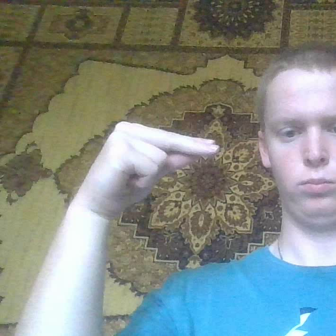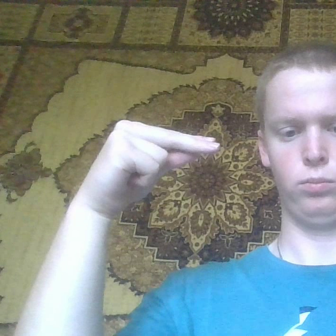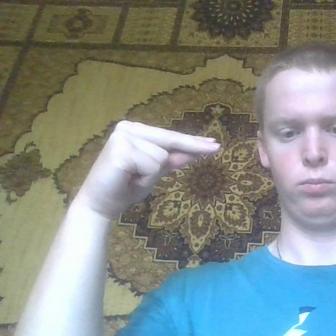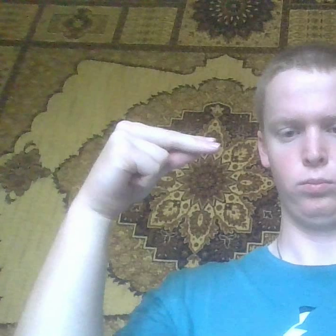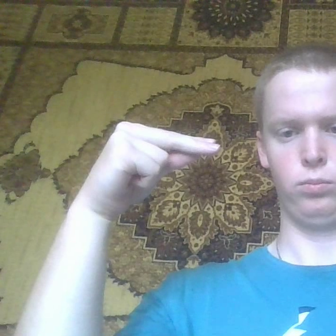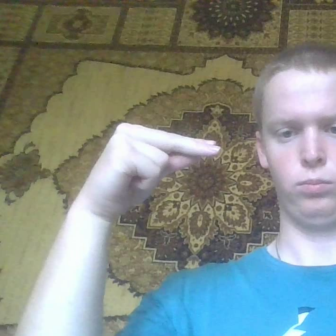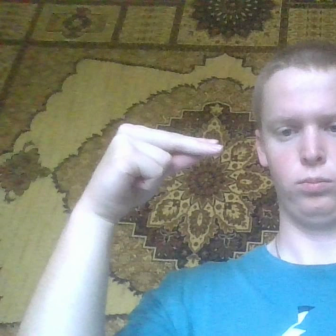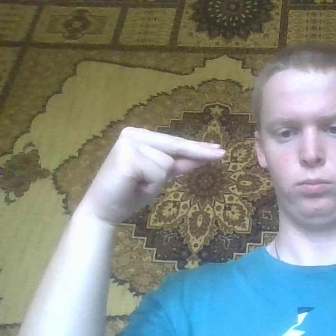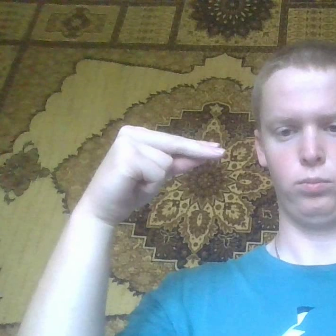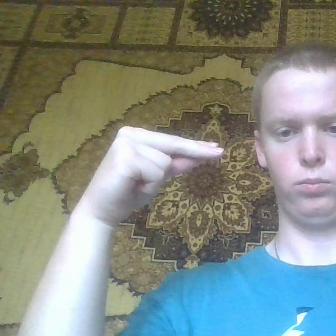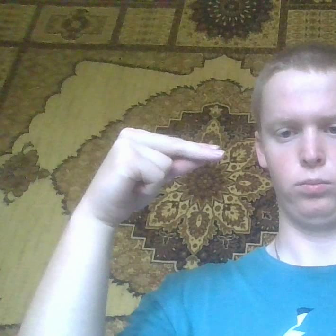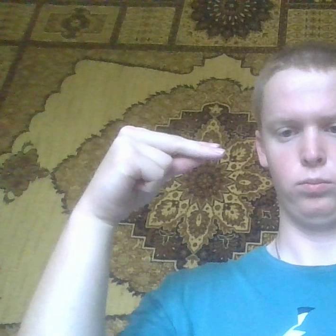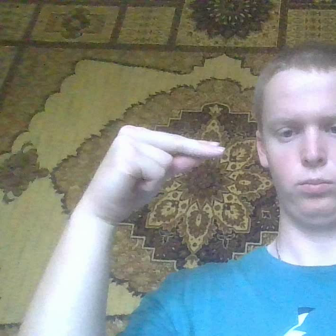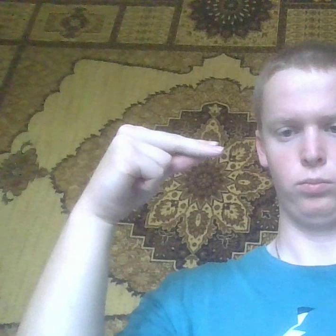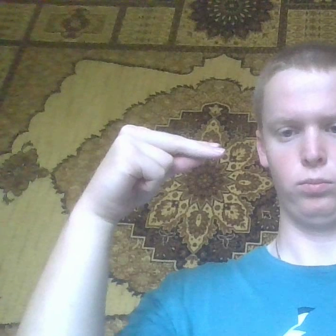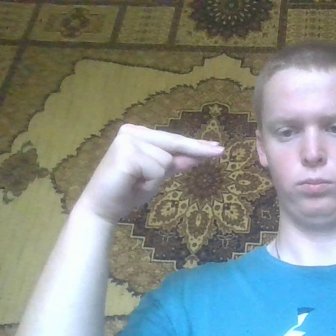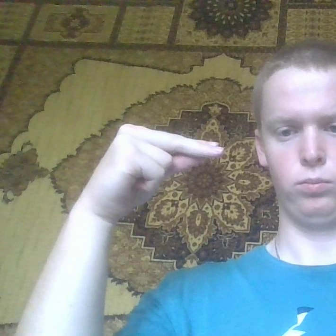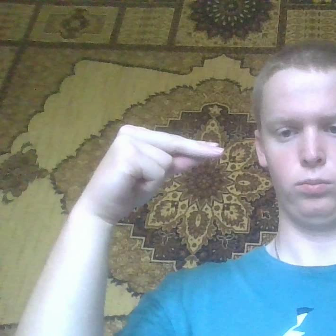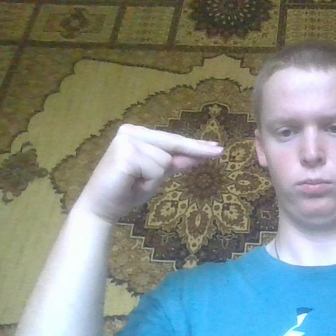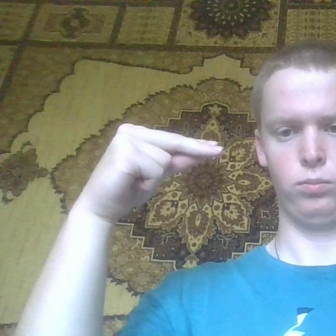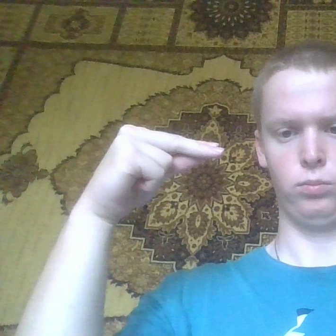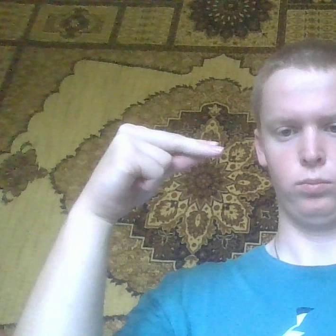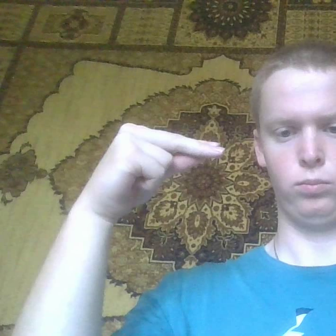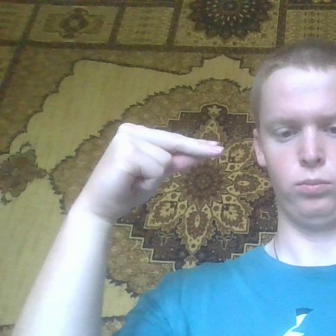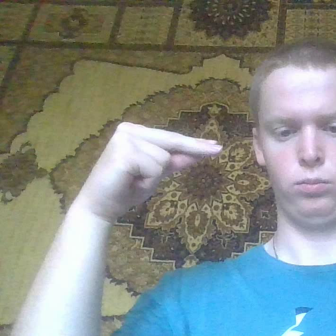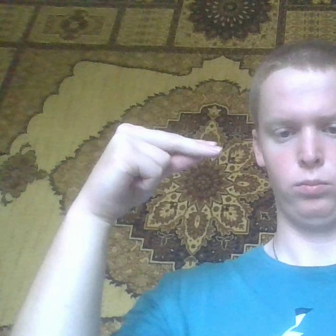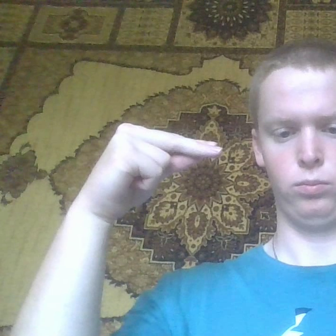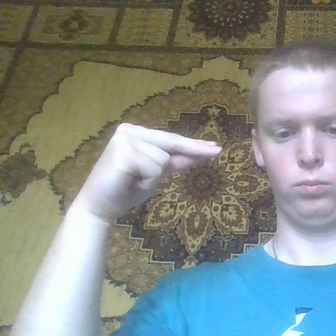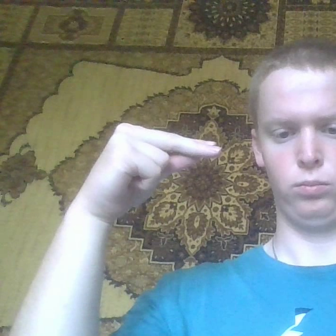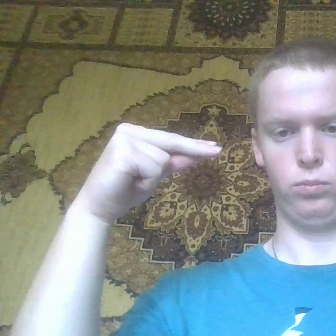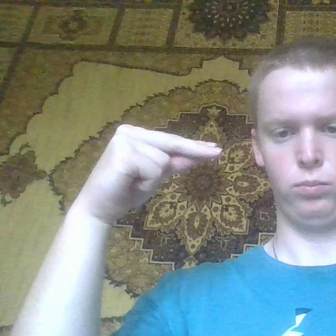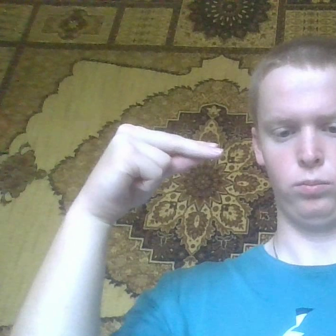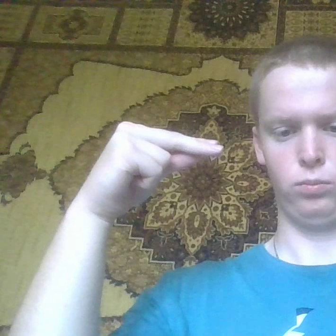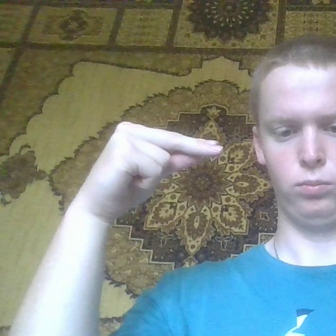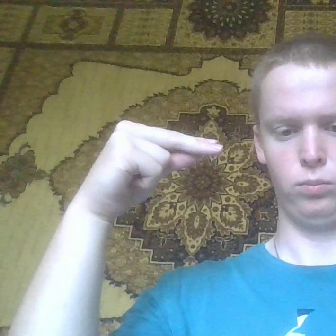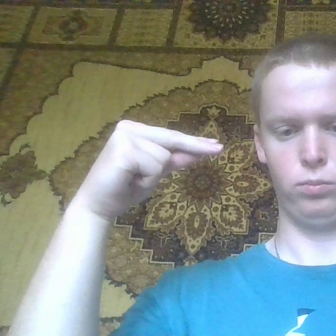Ч